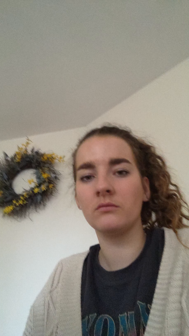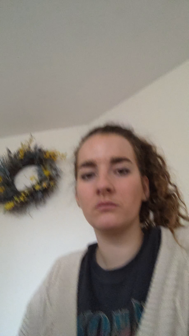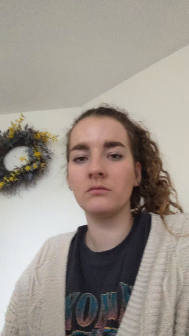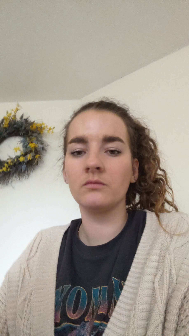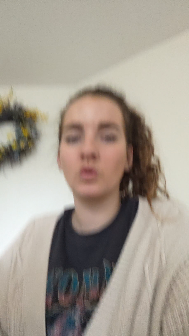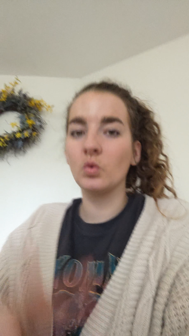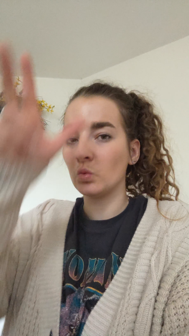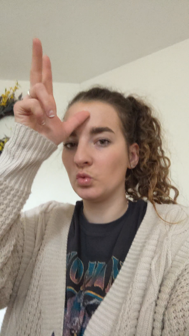rooster